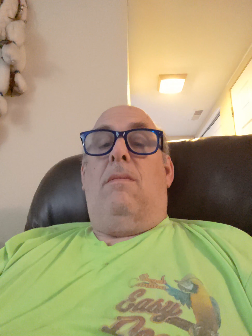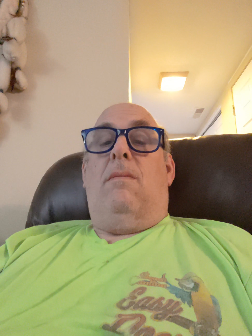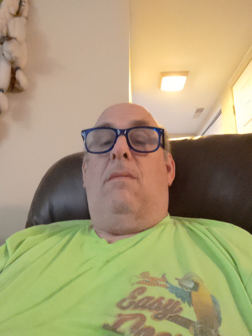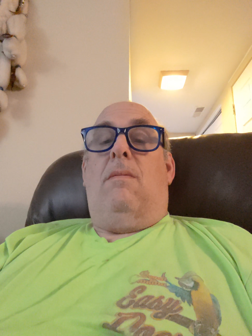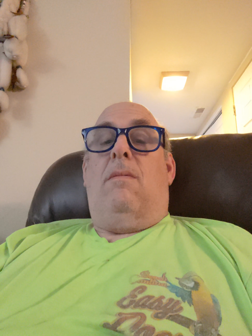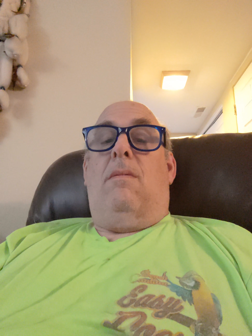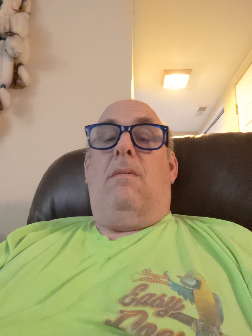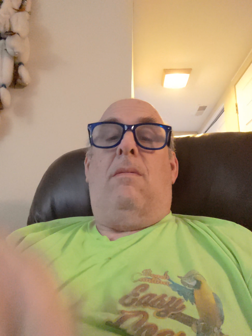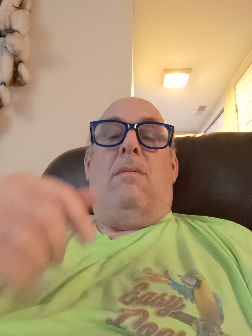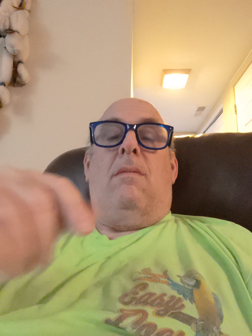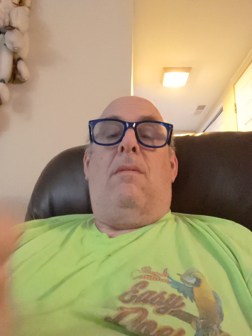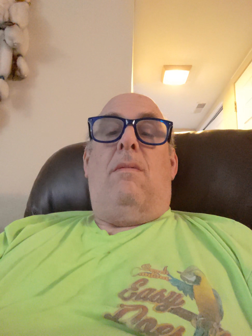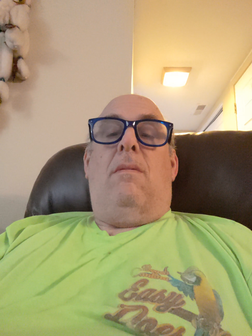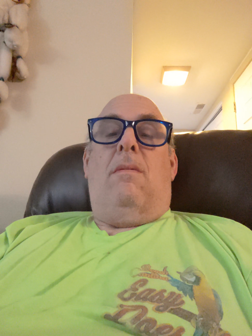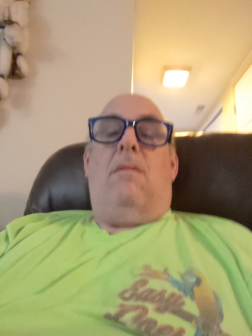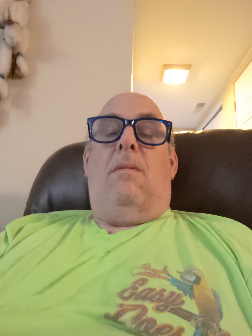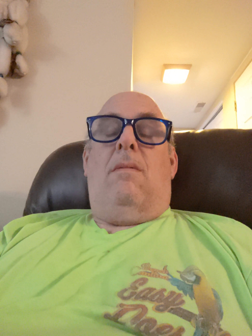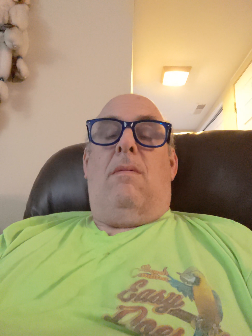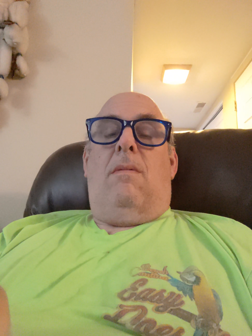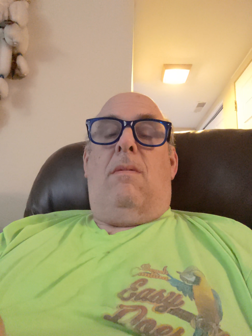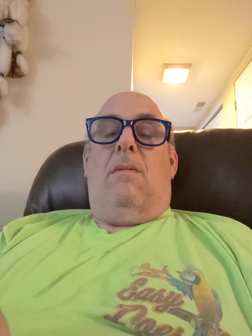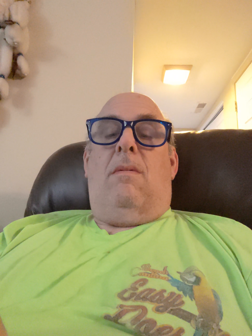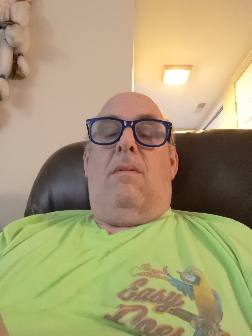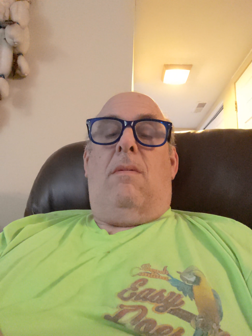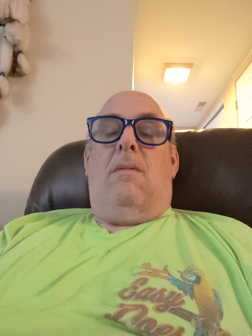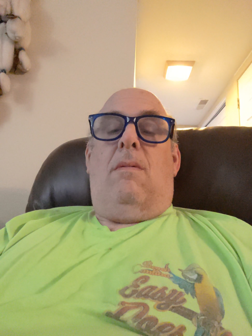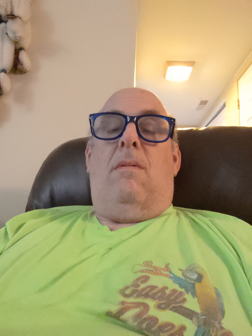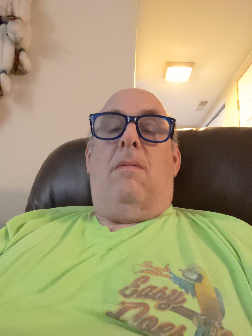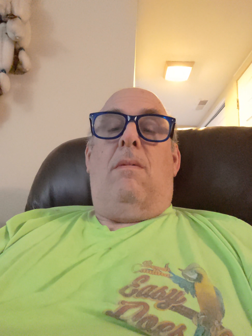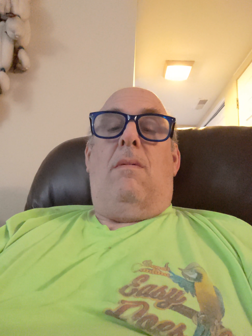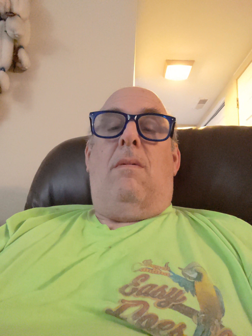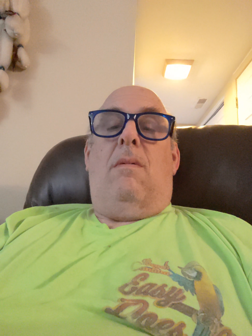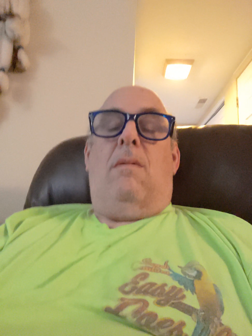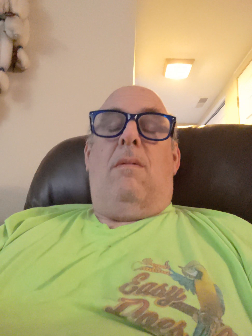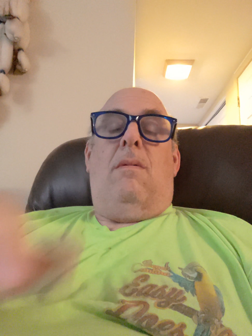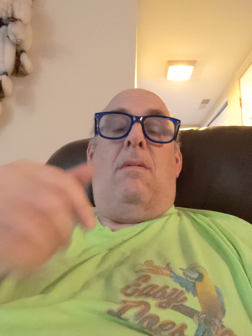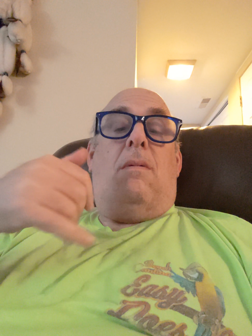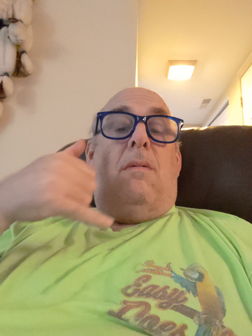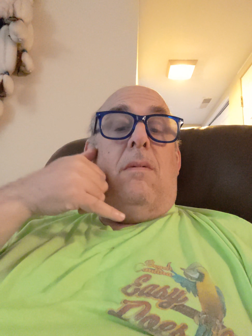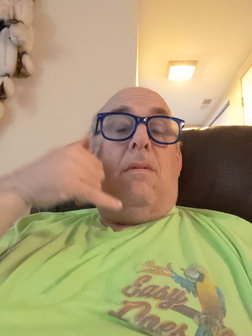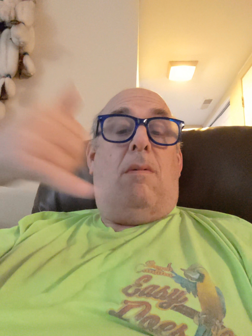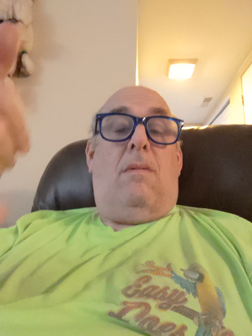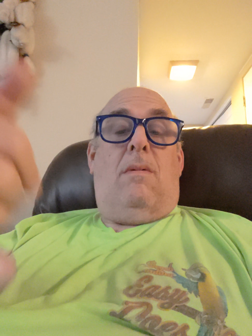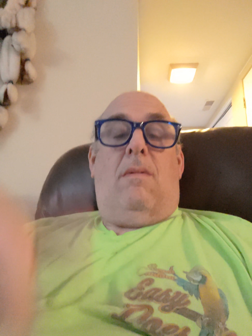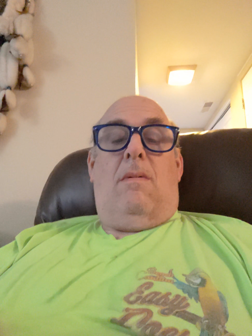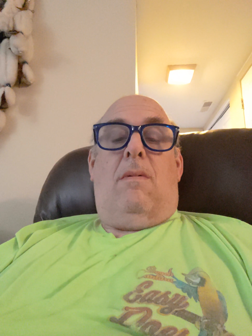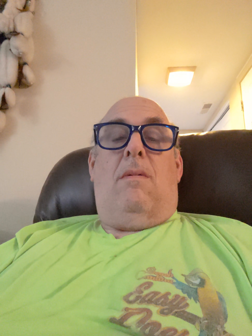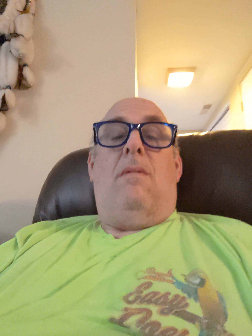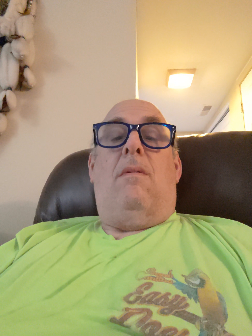call on the phone